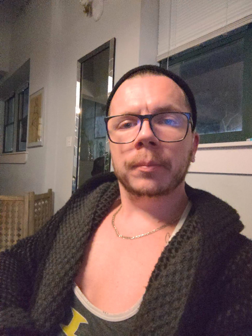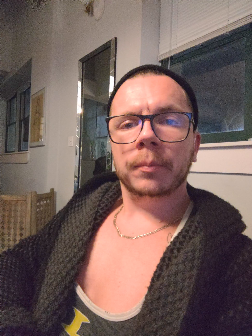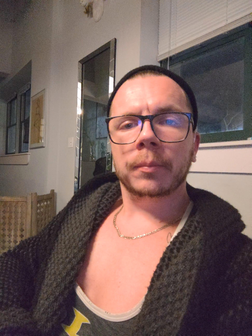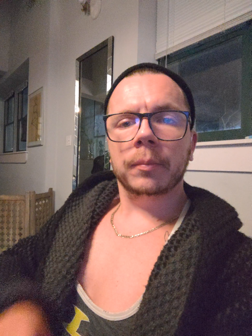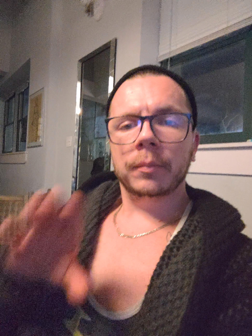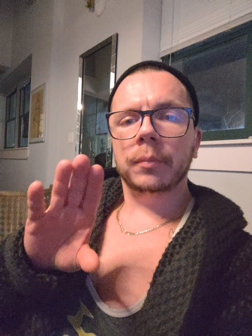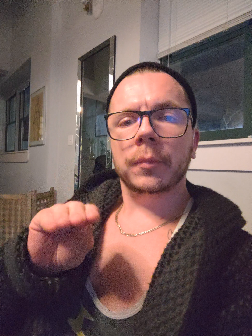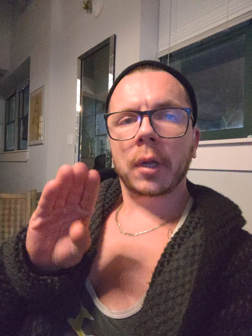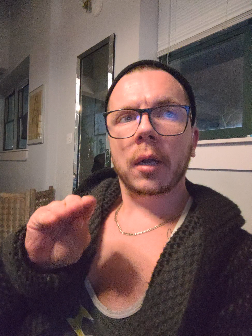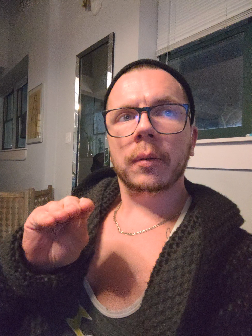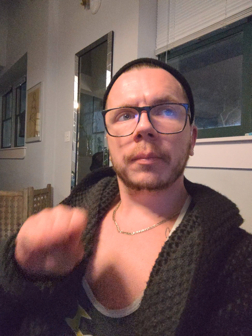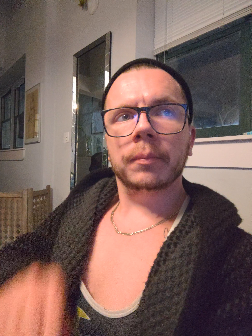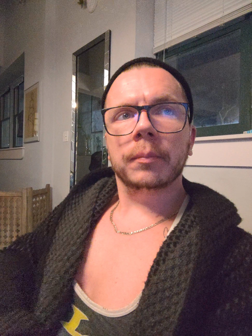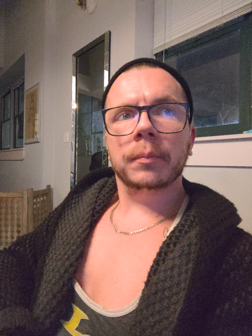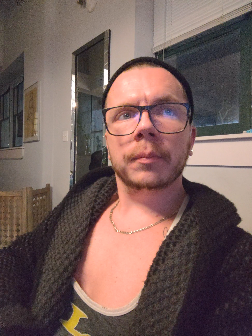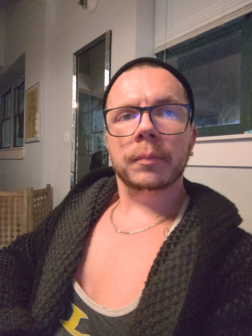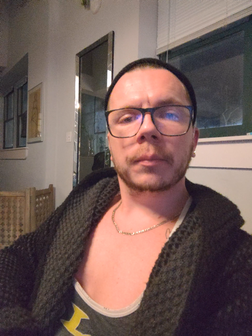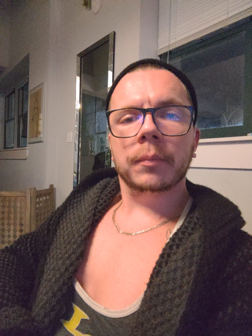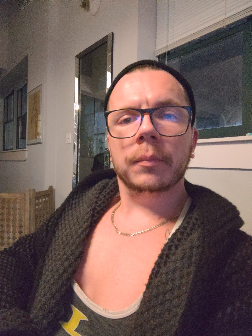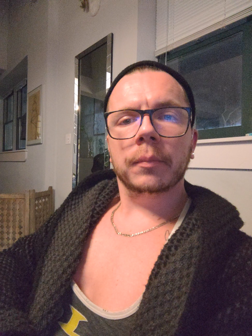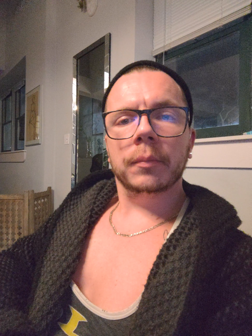duck